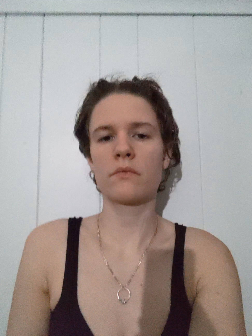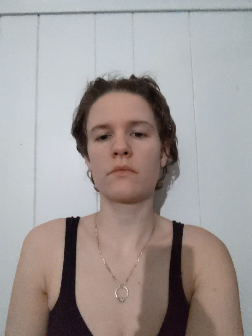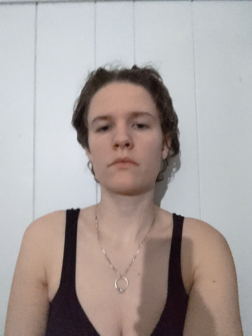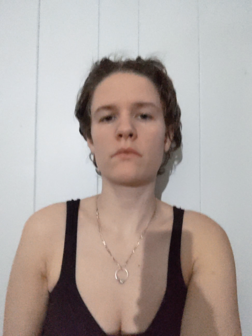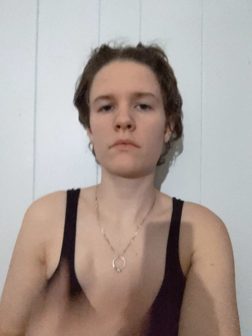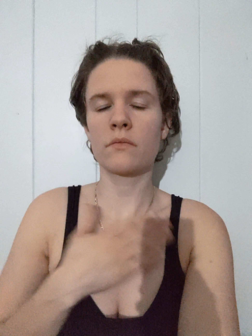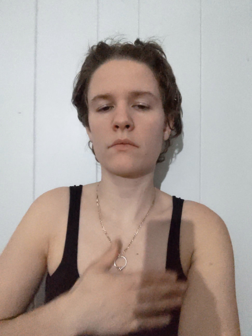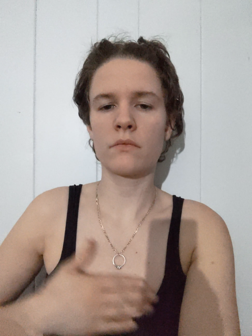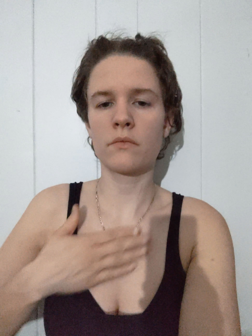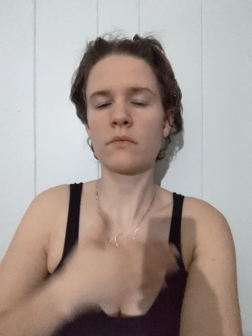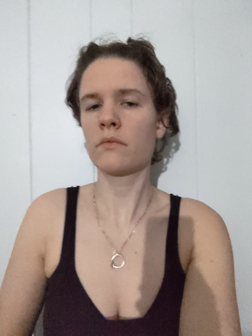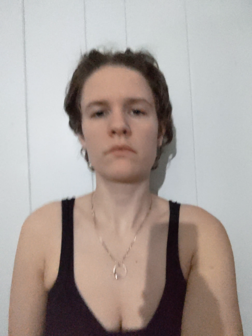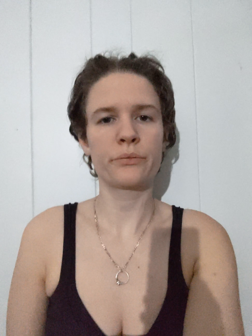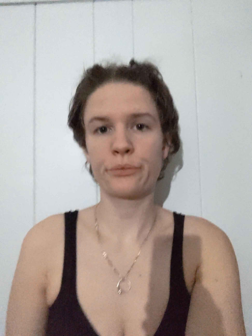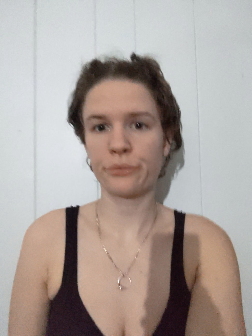tree